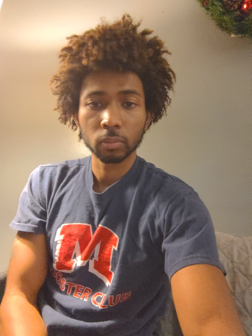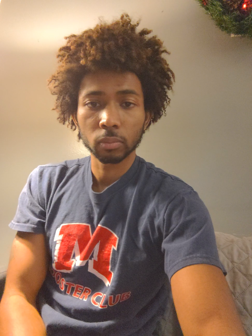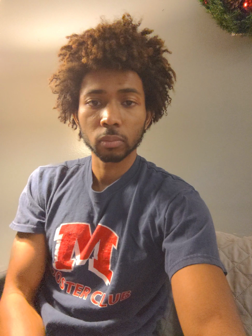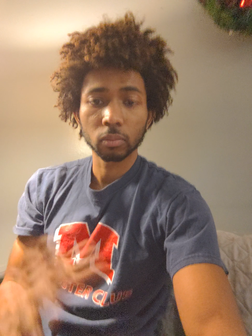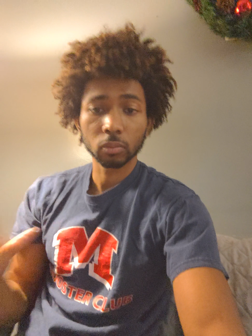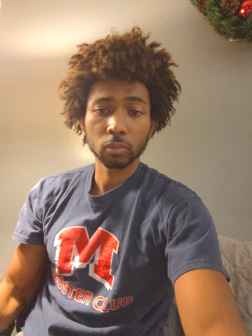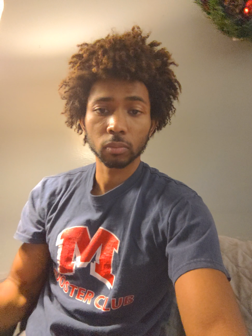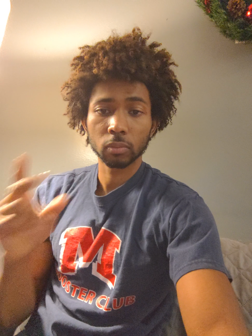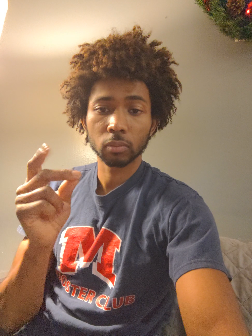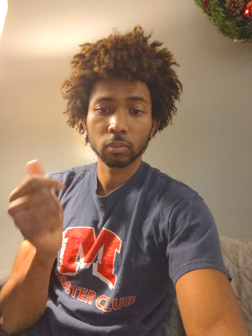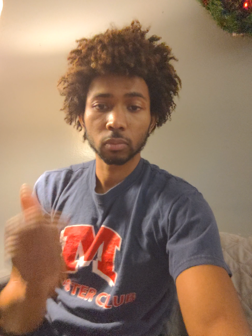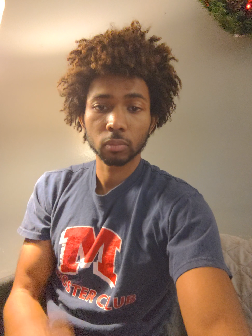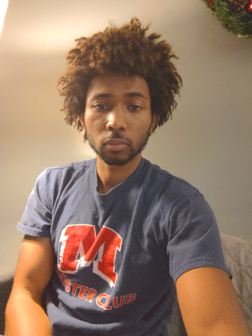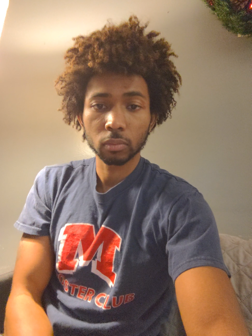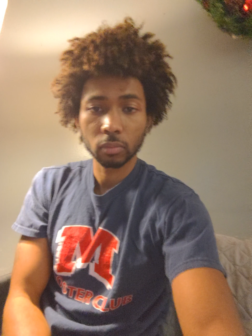dog